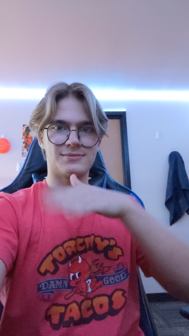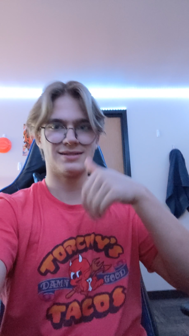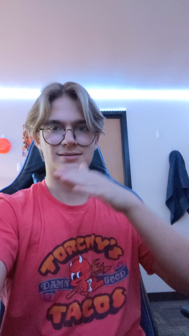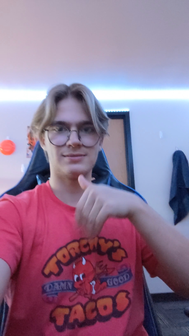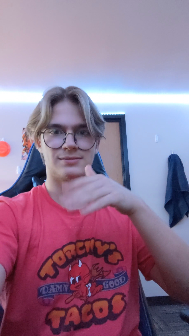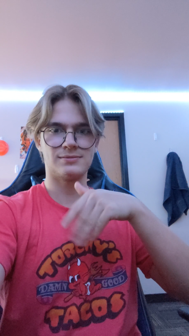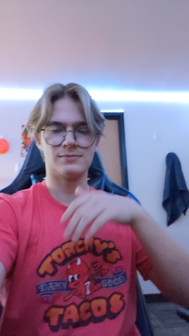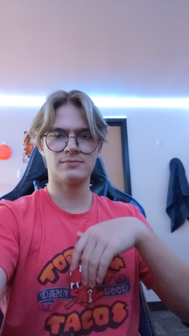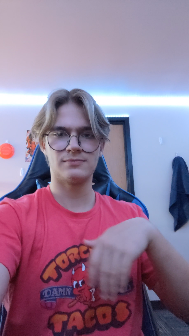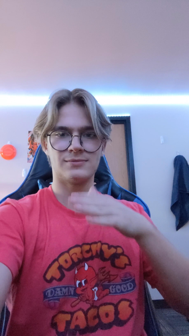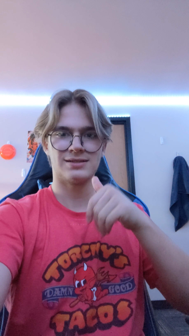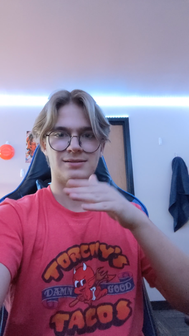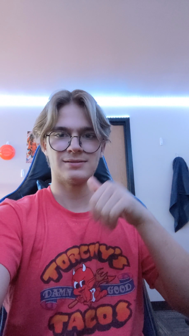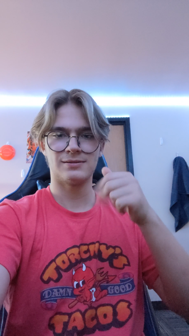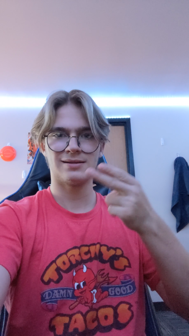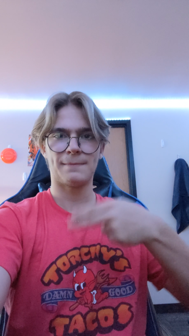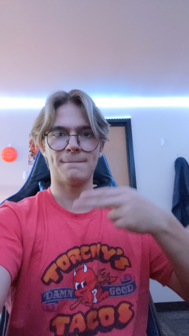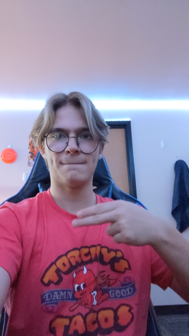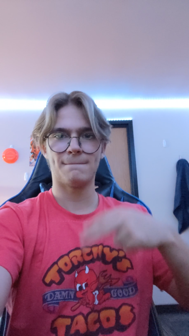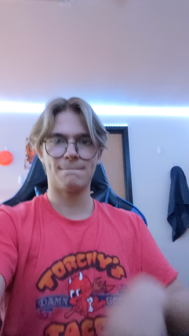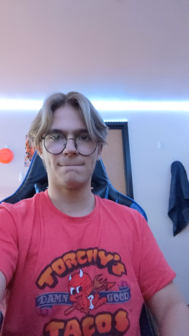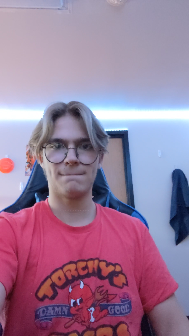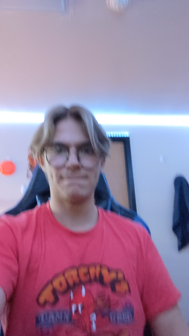pet's name